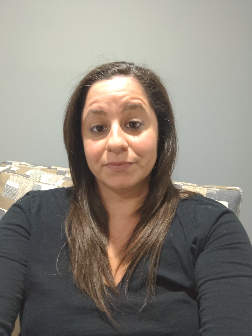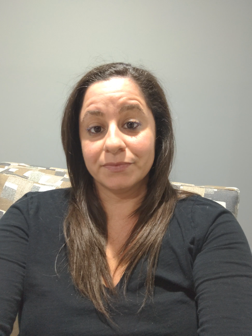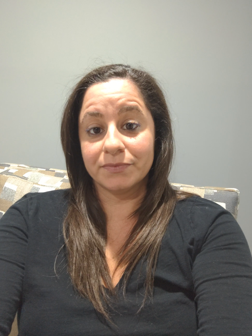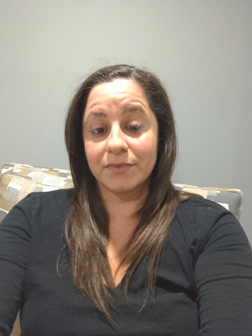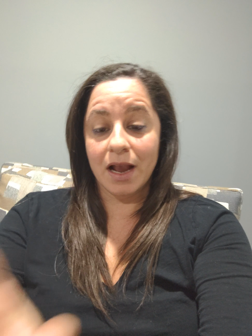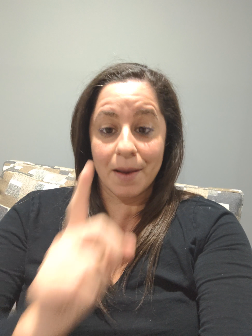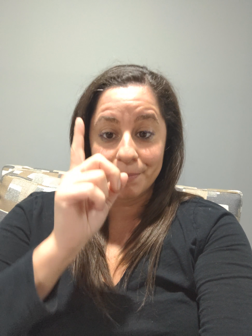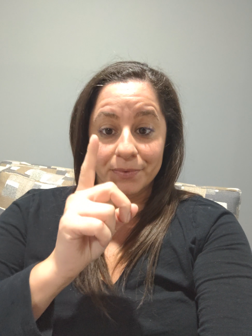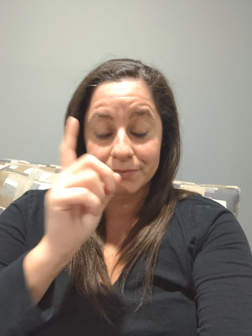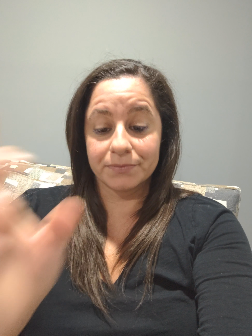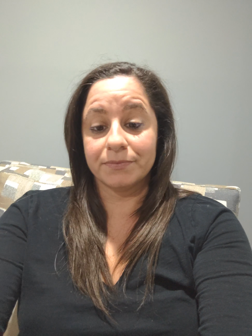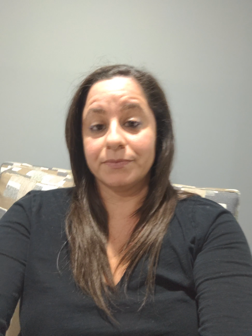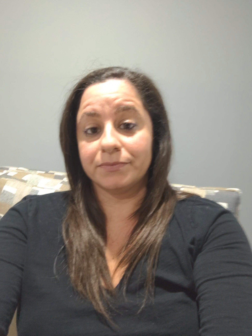up